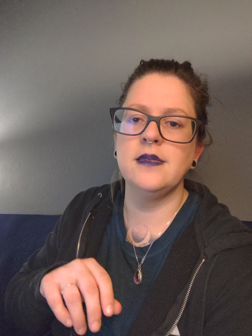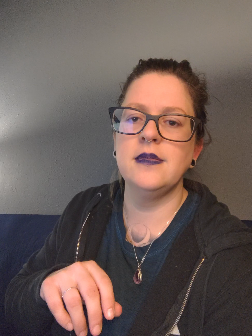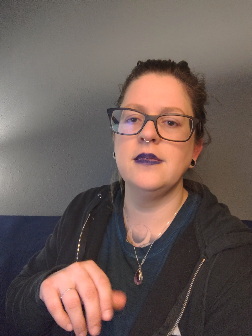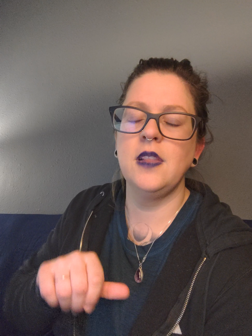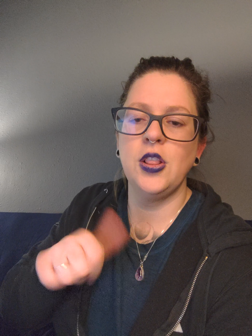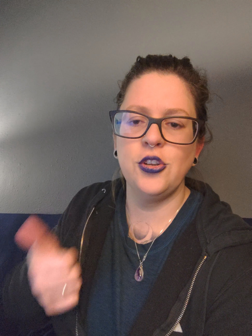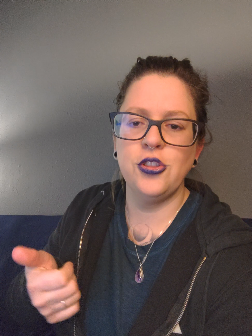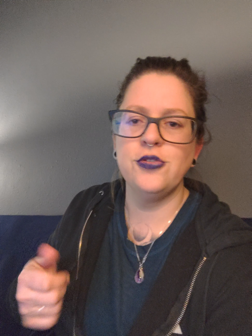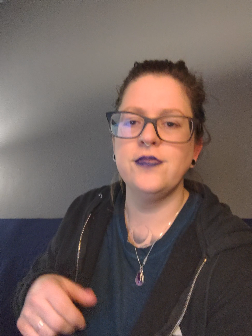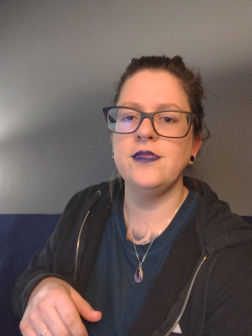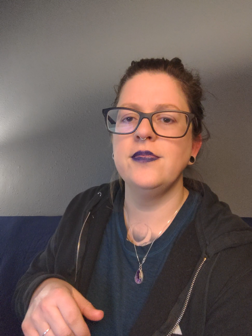another